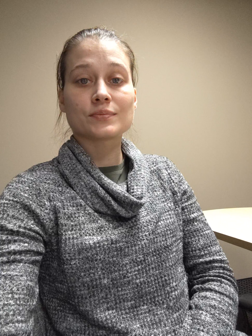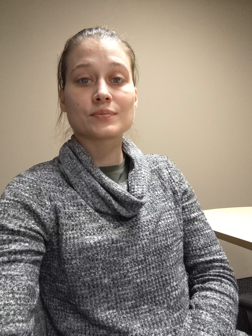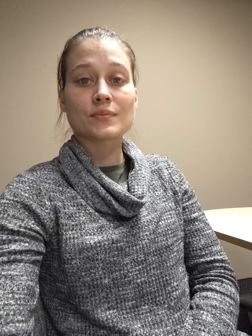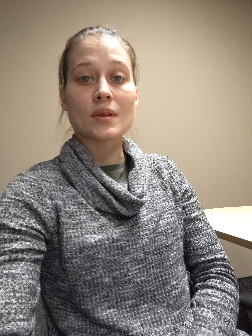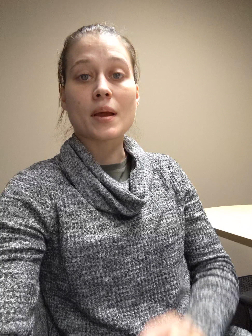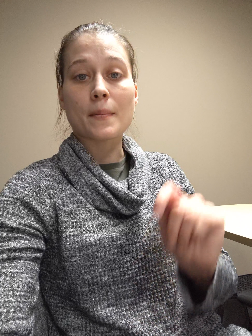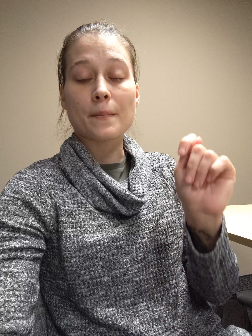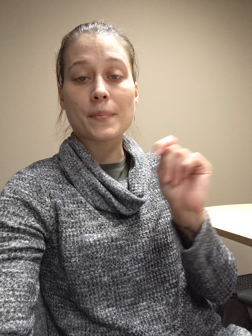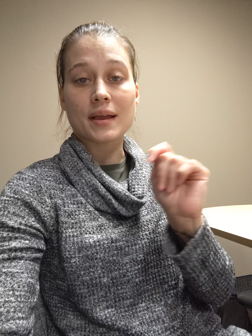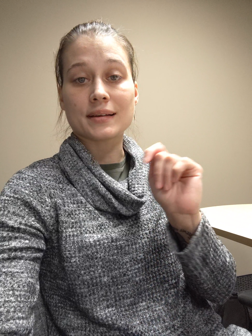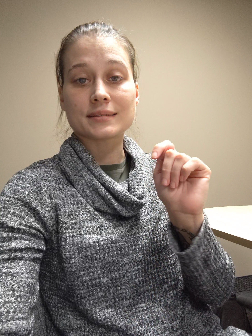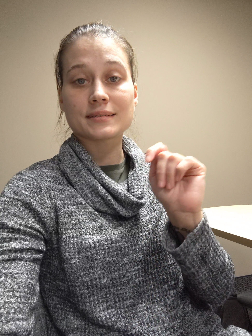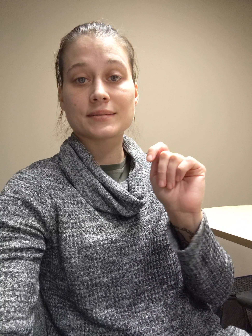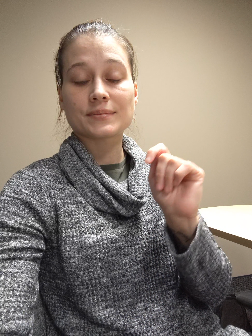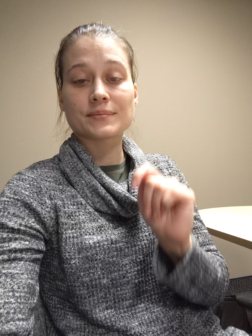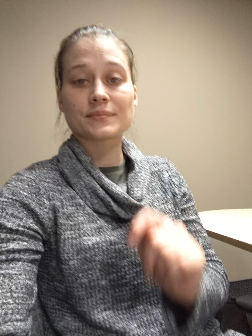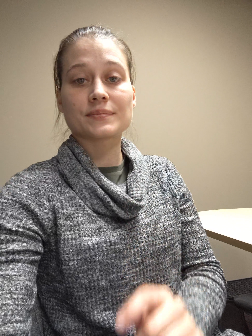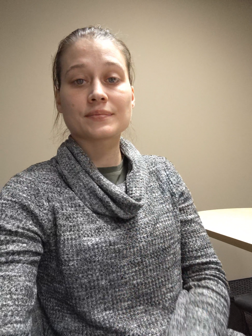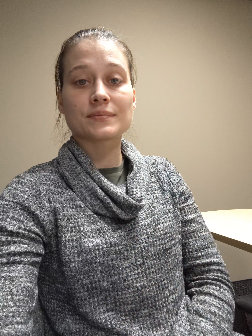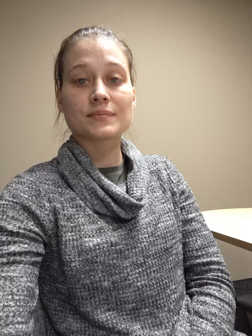potty